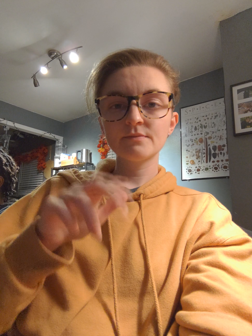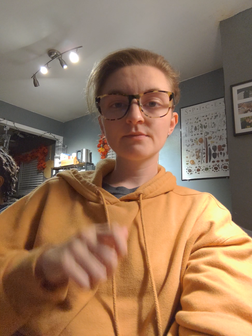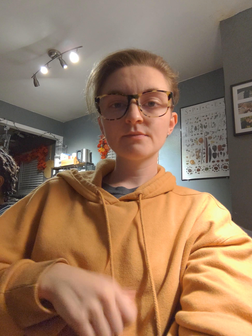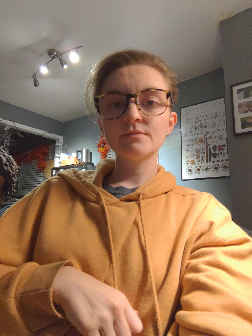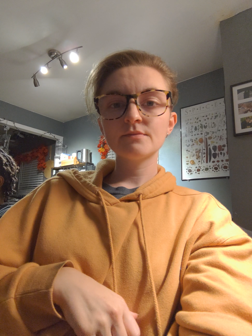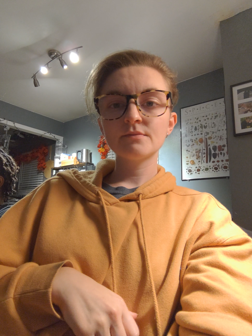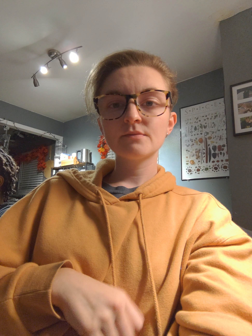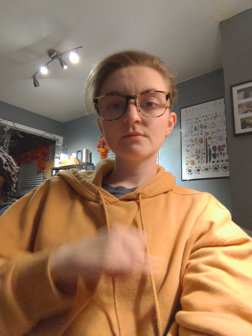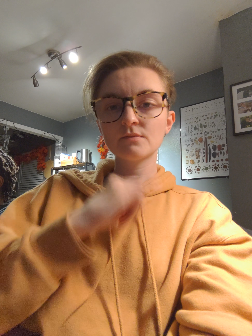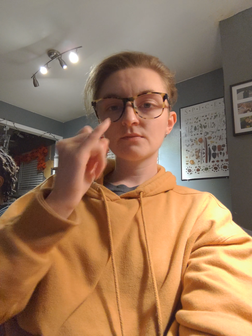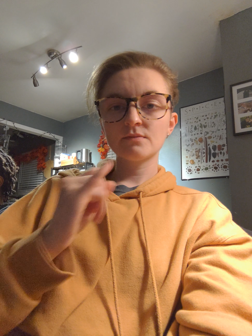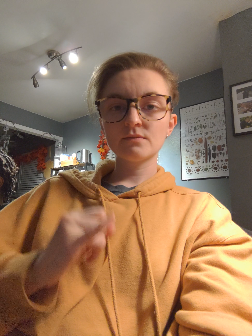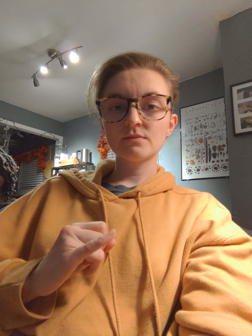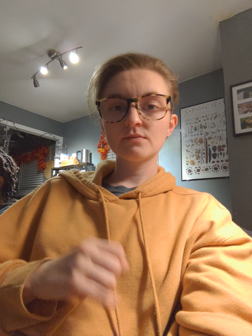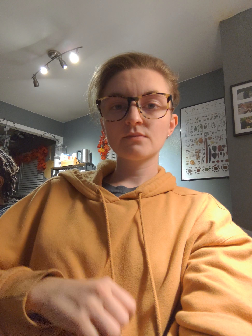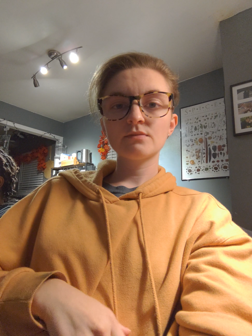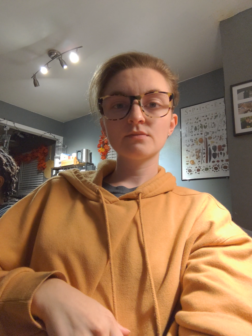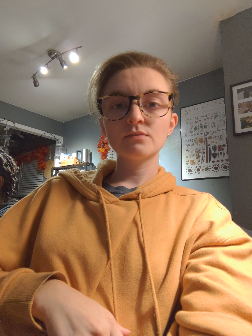draw